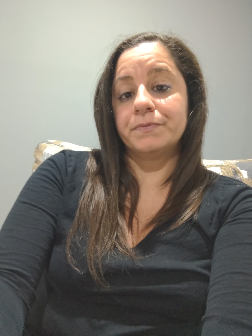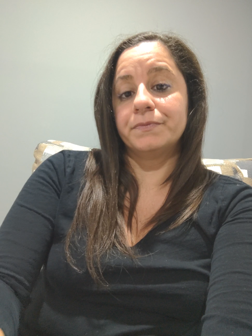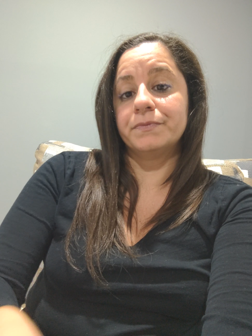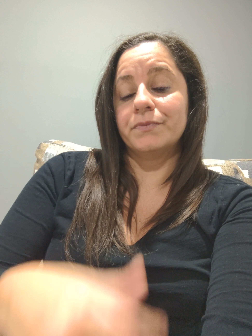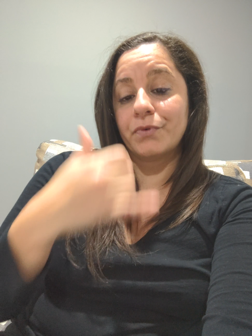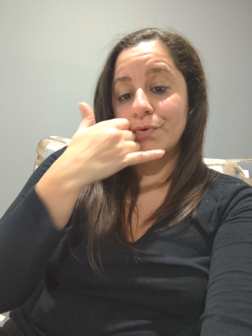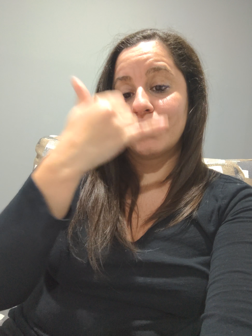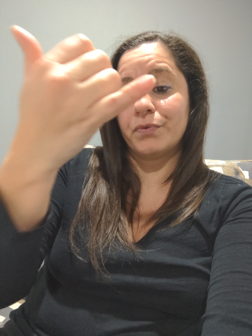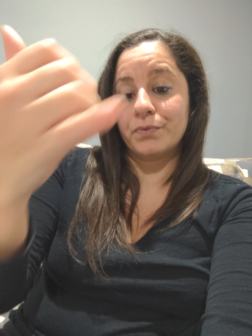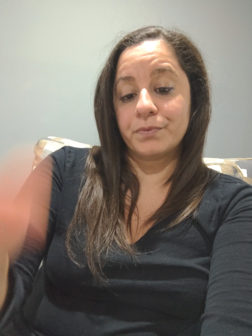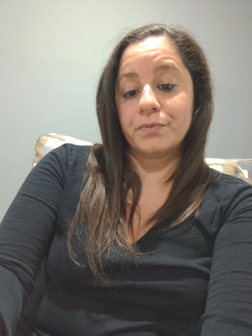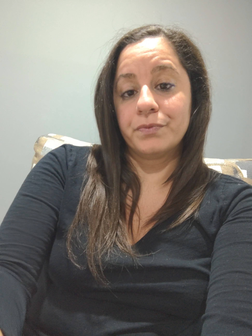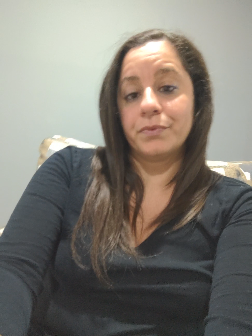call on the phone